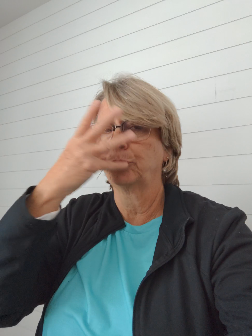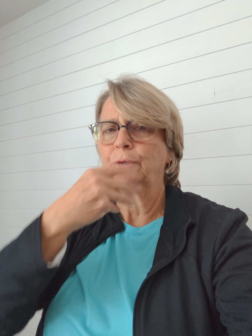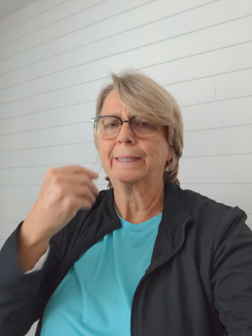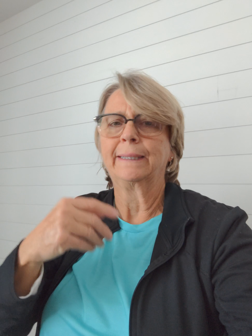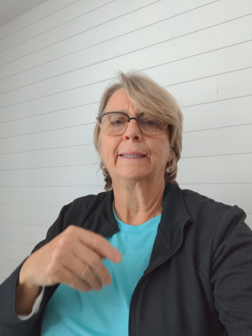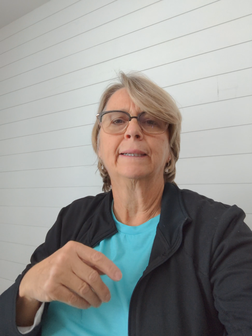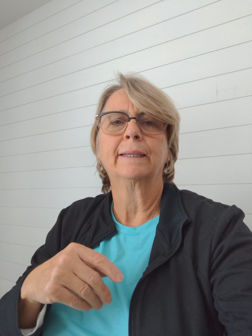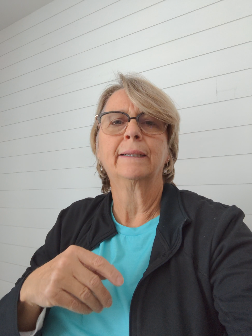pretty